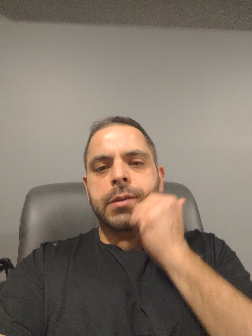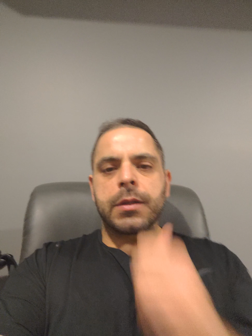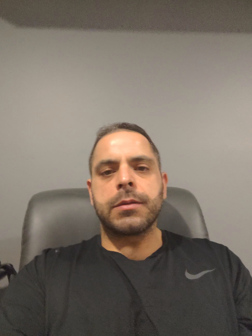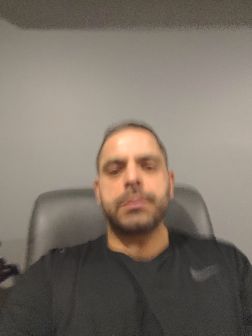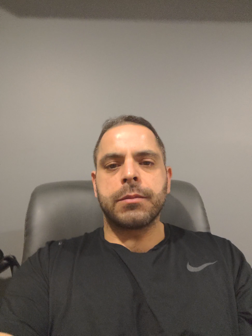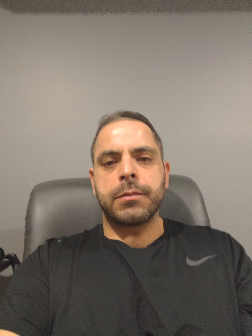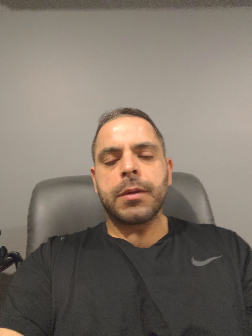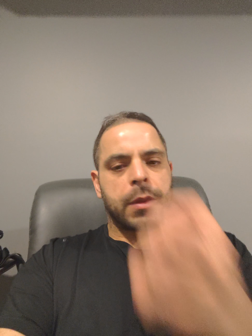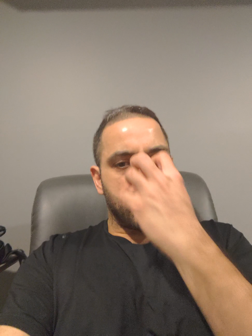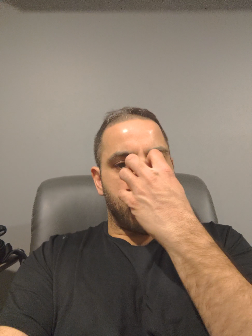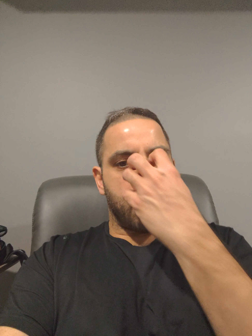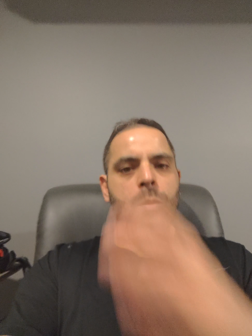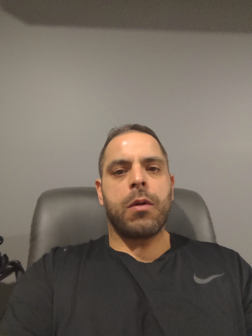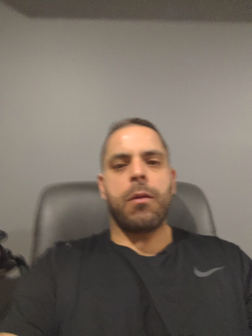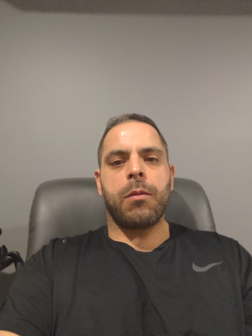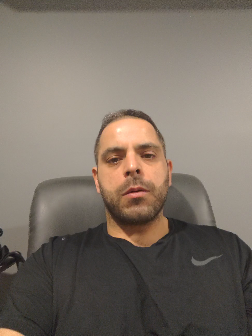clown